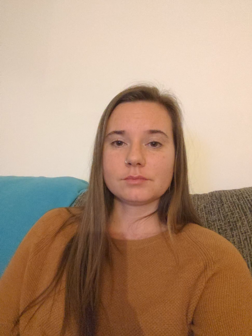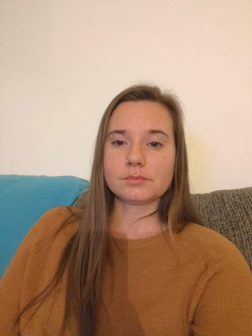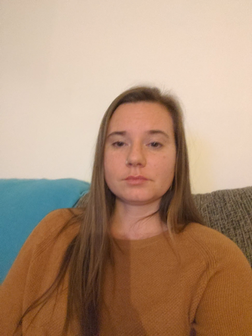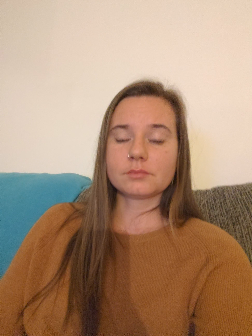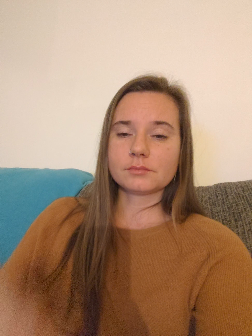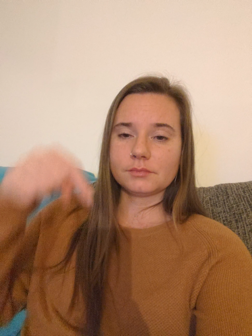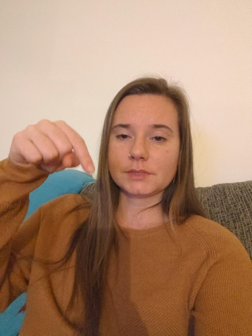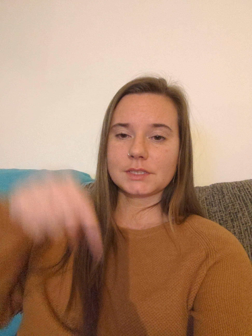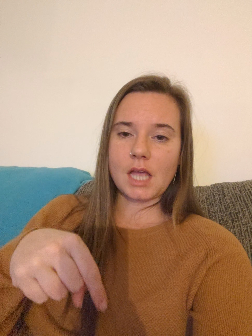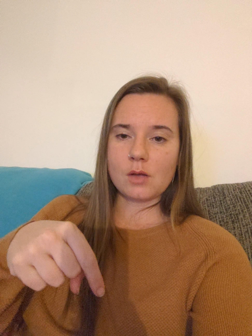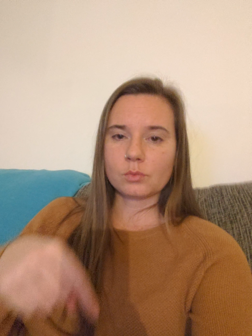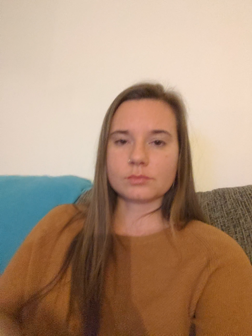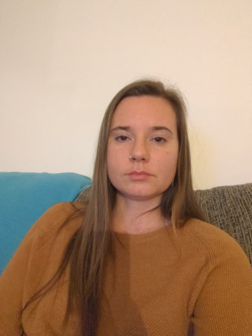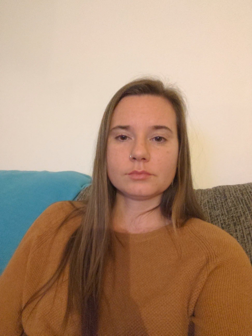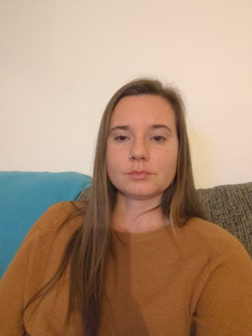down